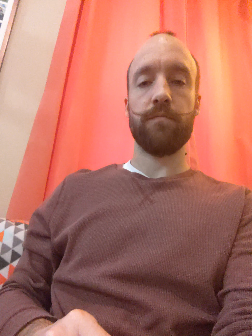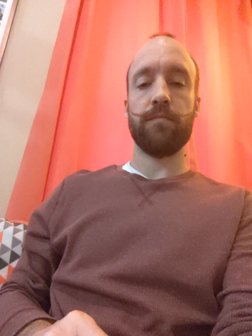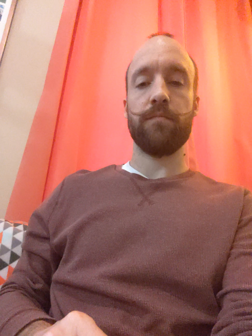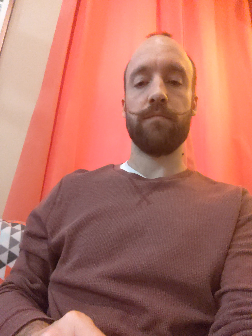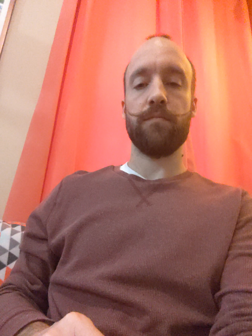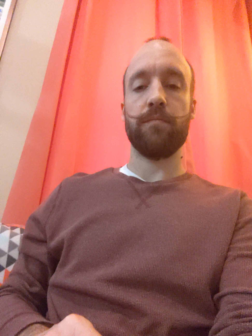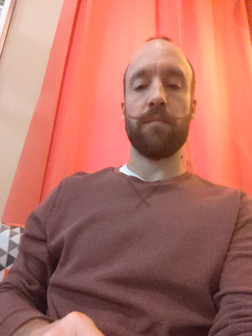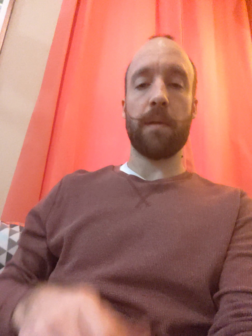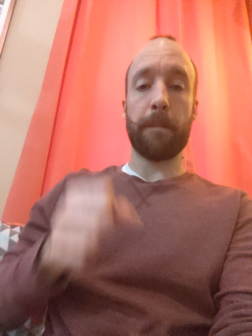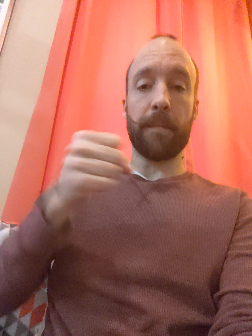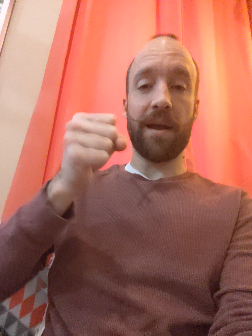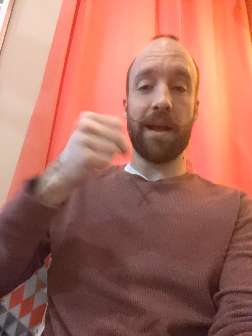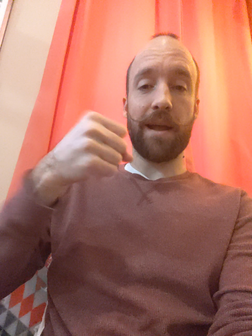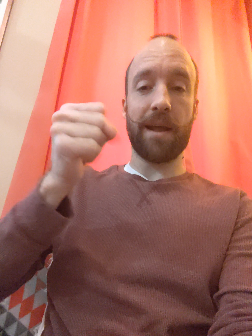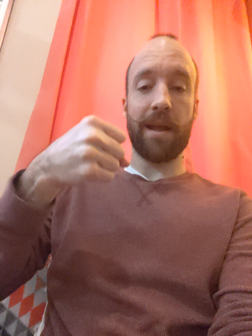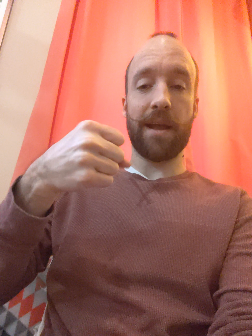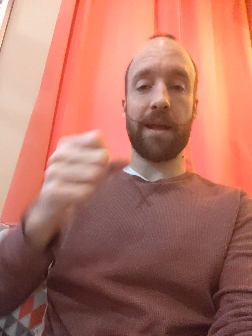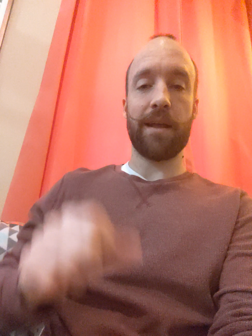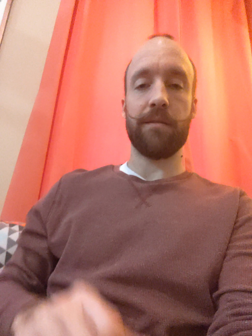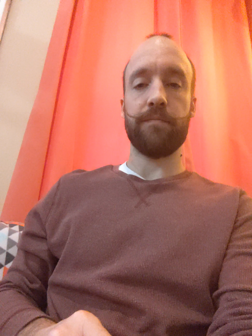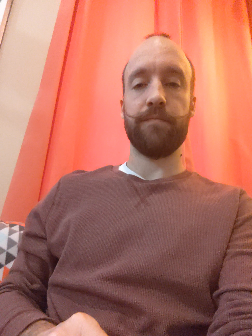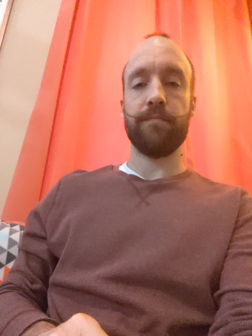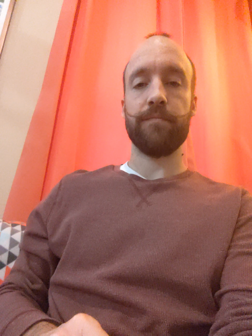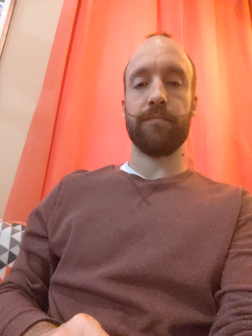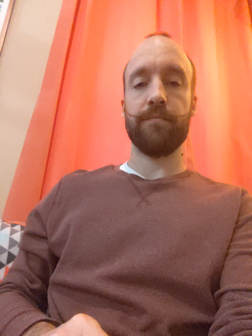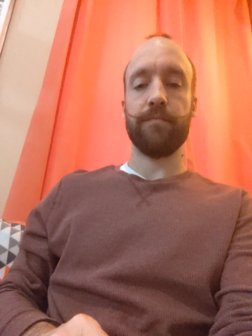make